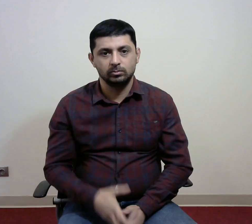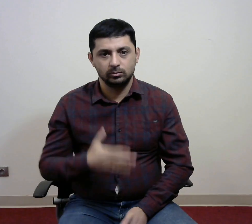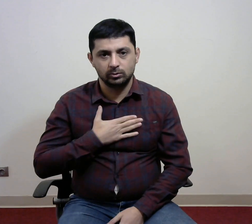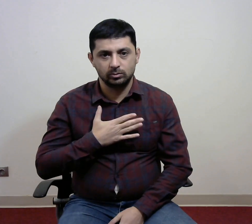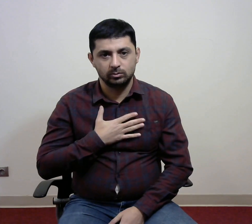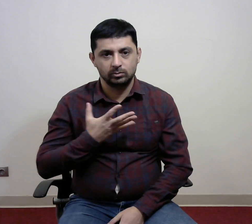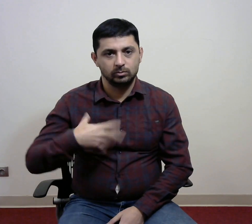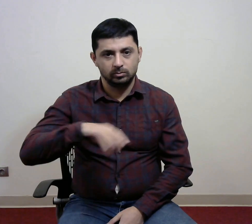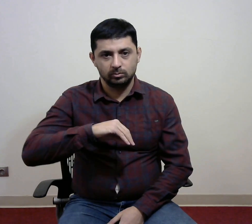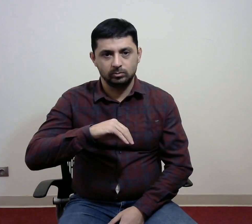biz